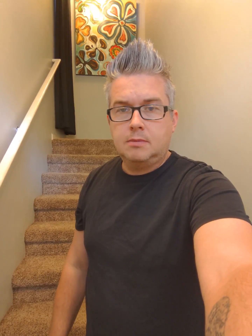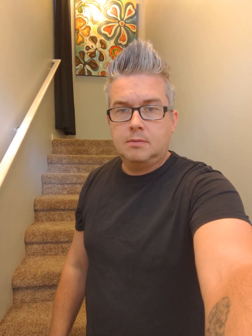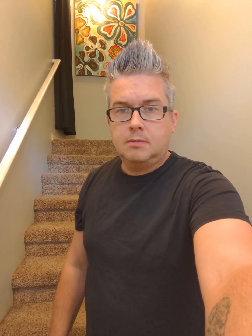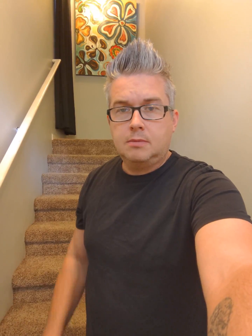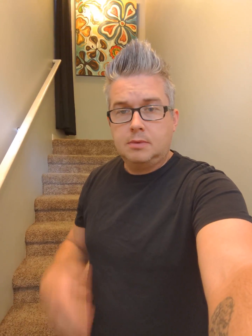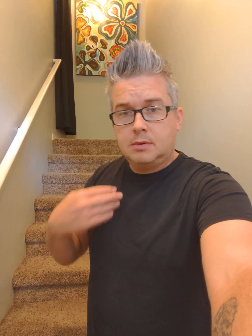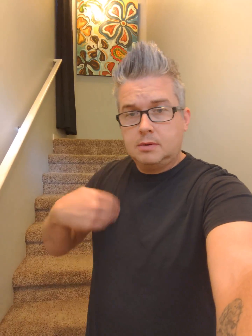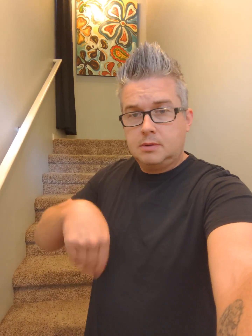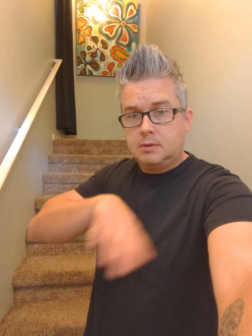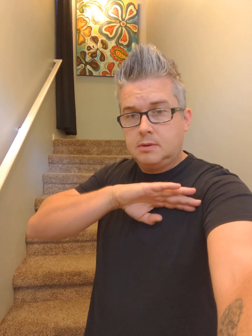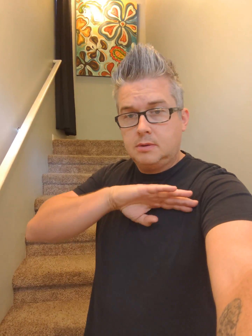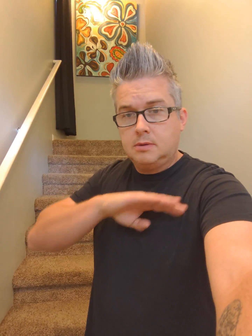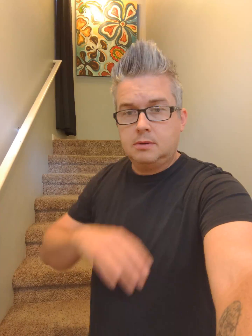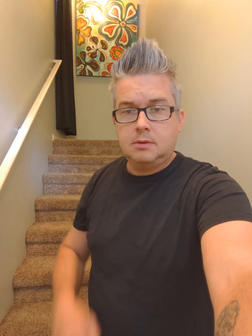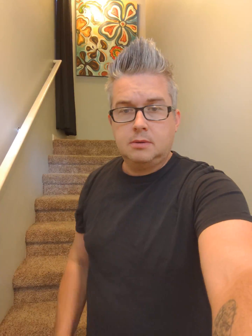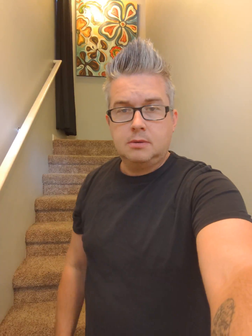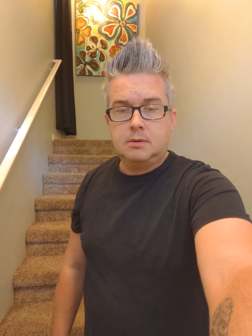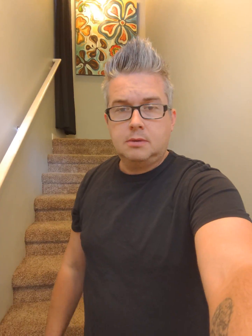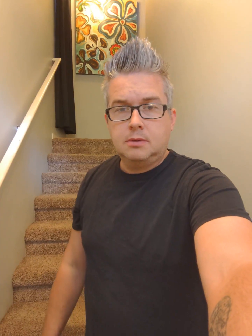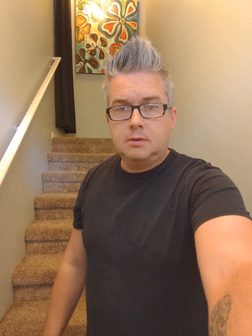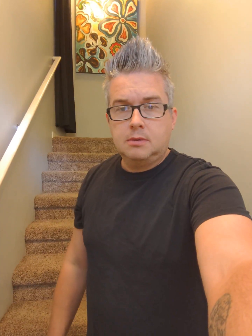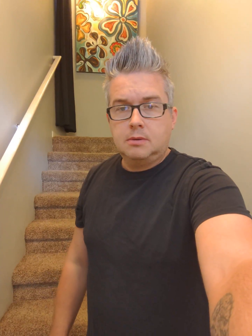scarf